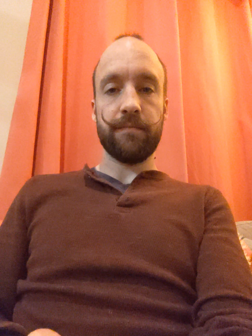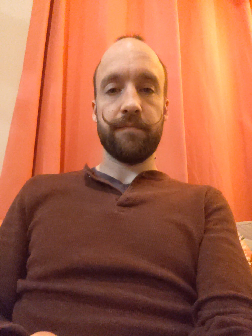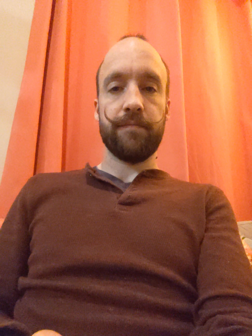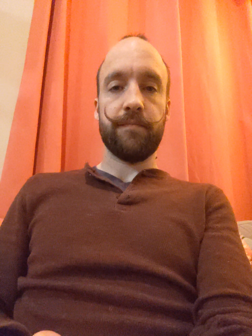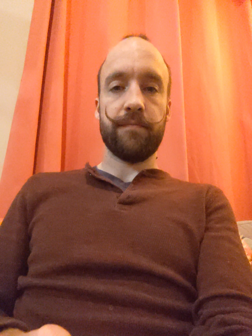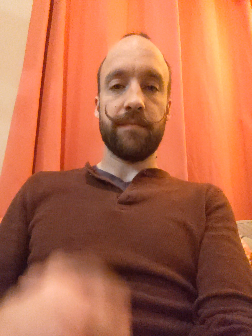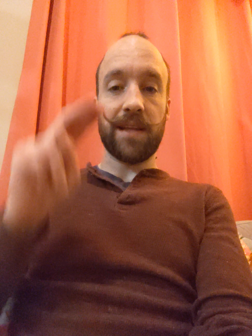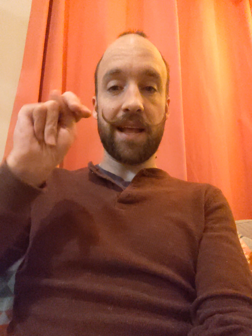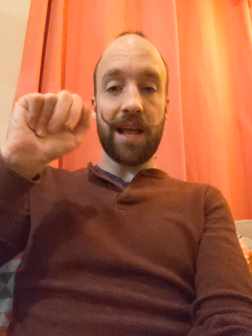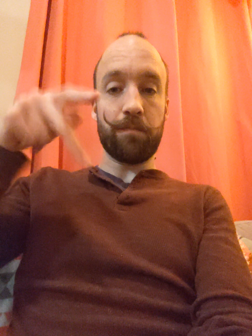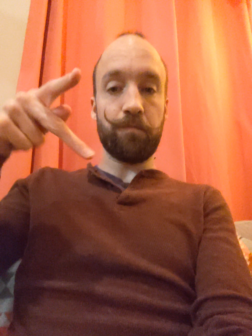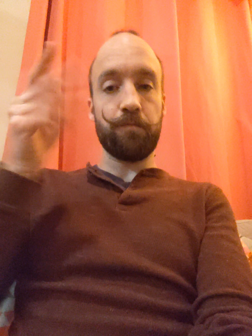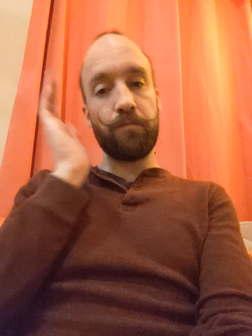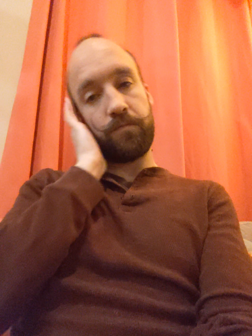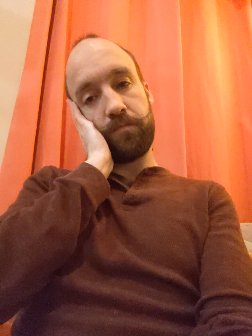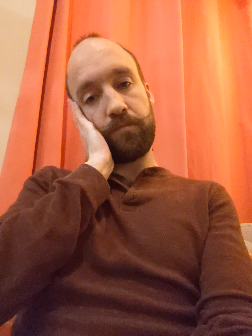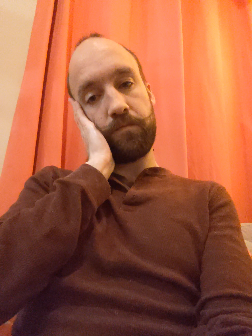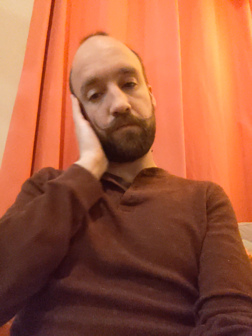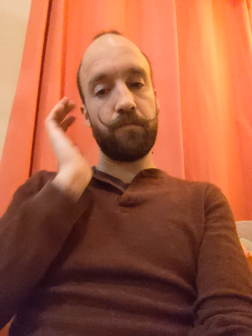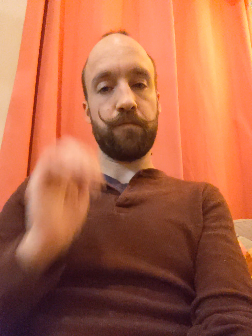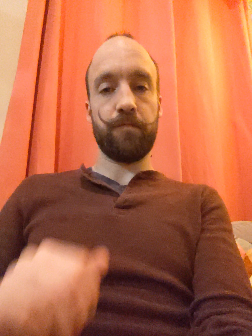nap